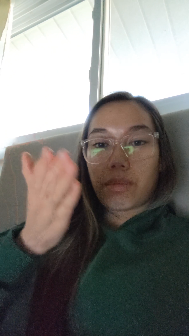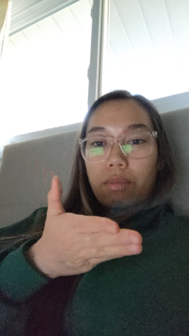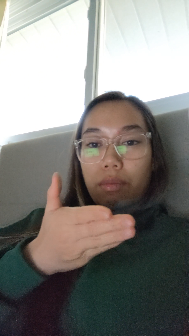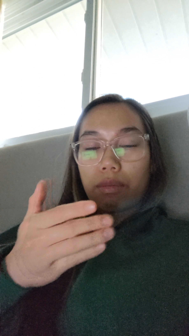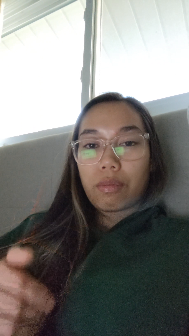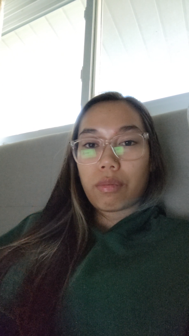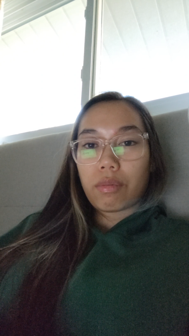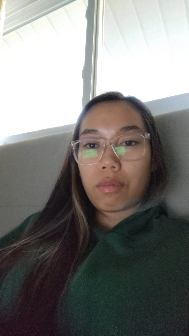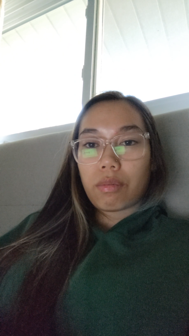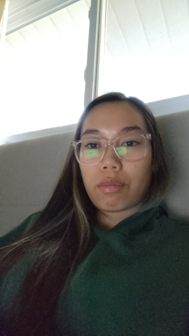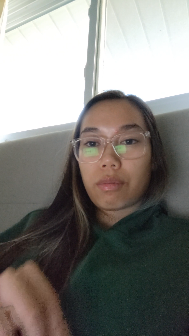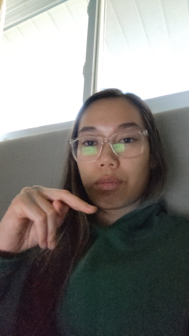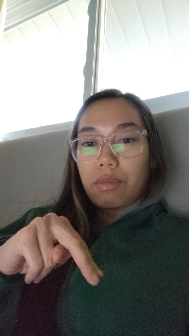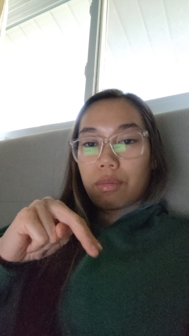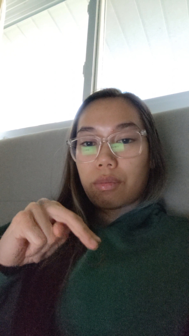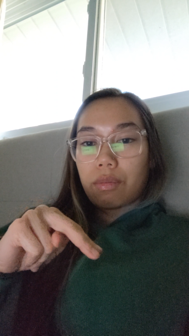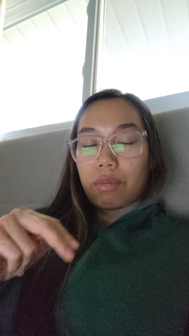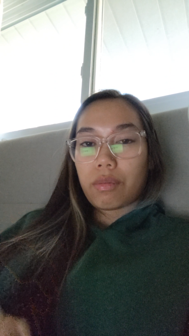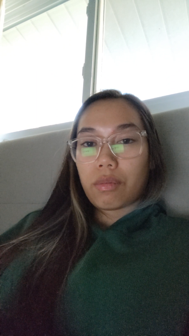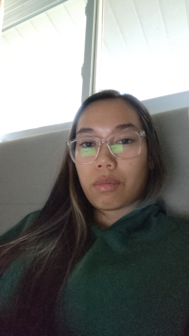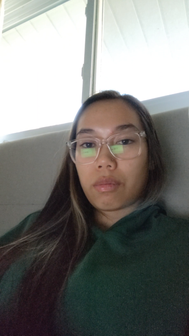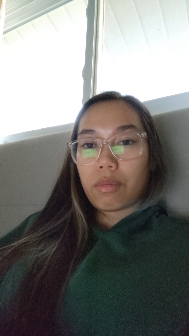nurse